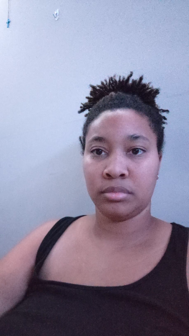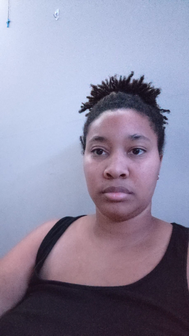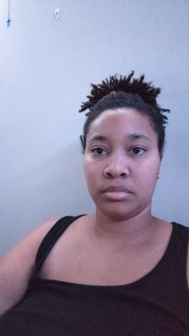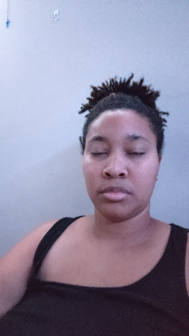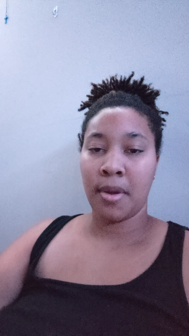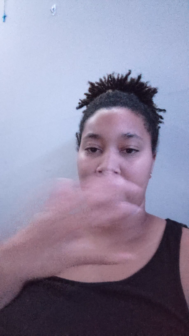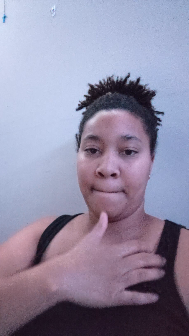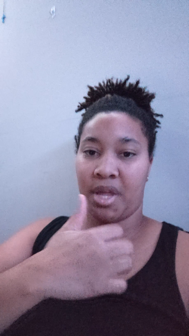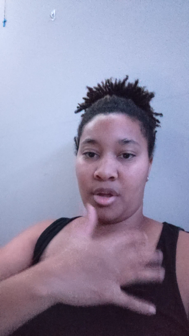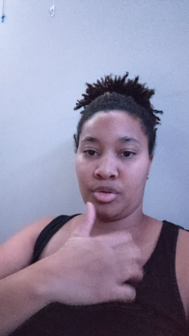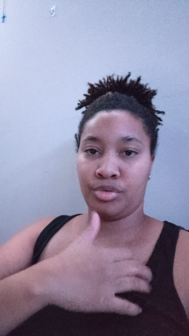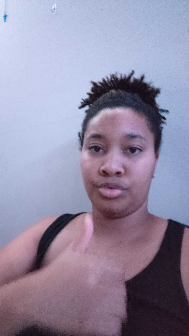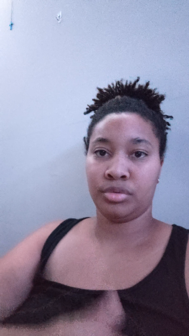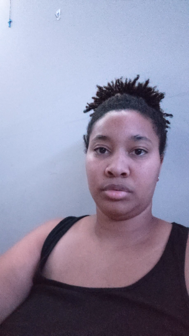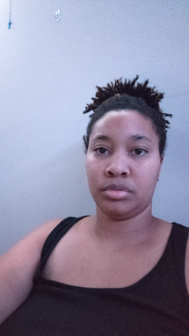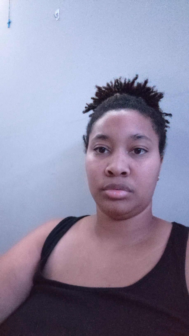bear